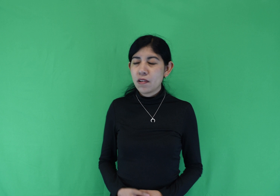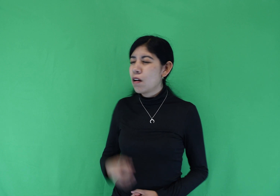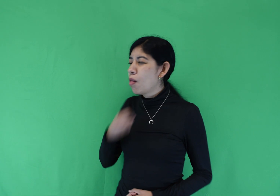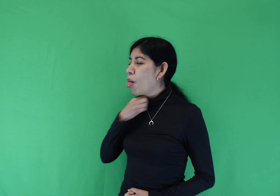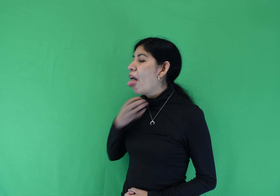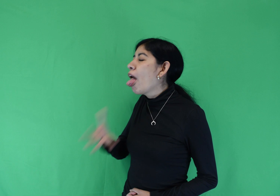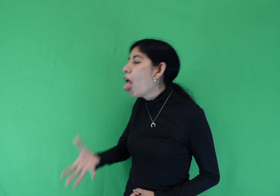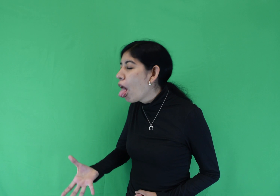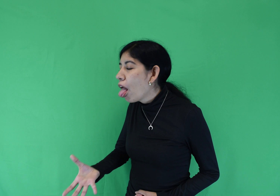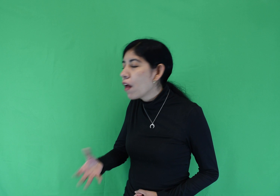vómito